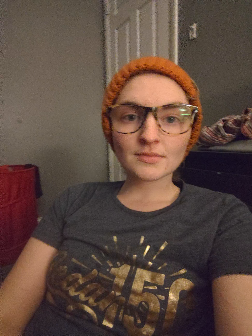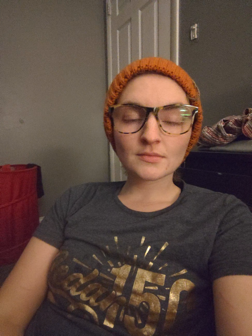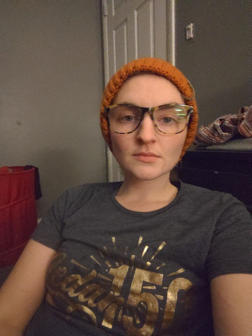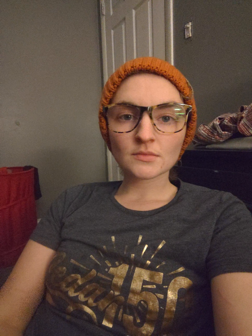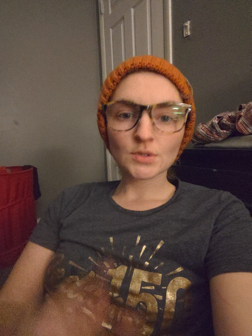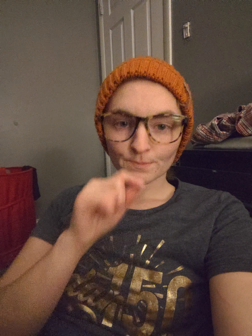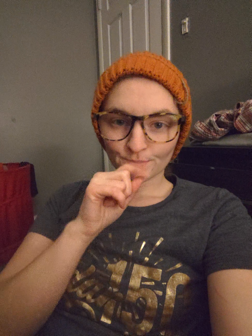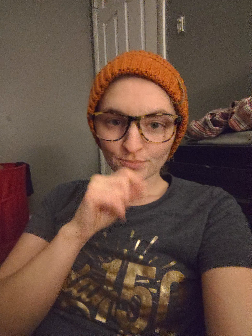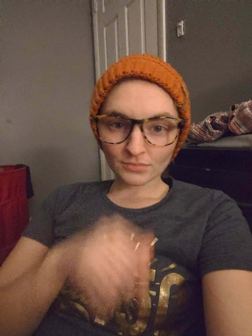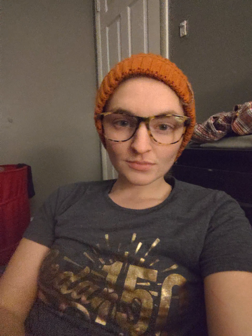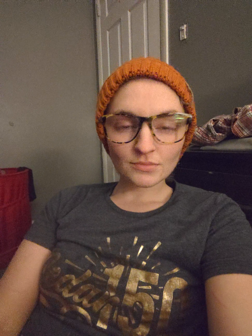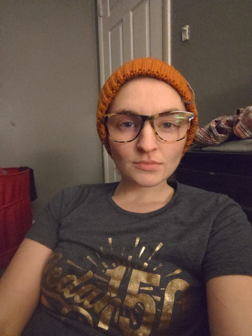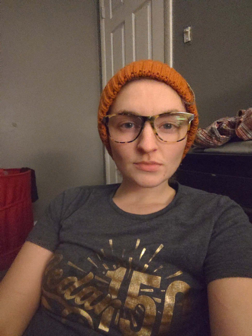hen